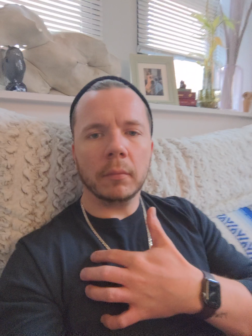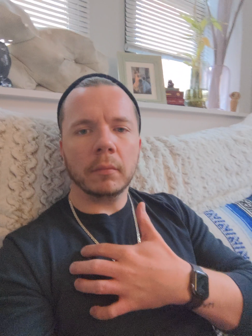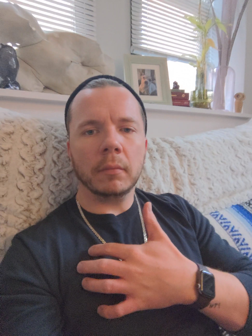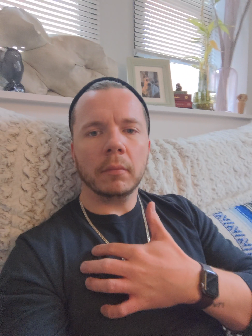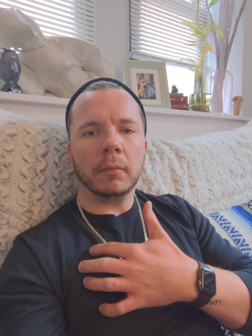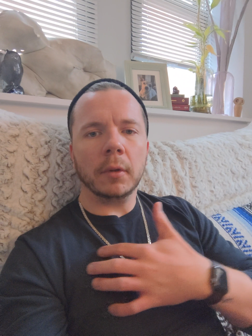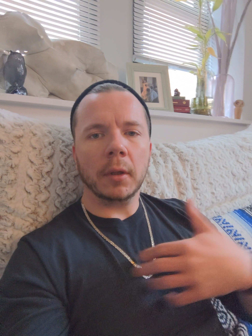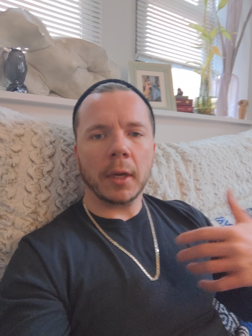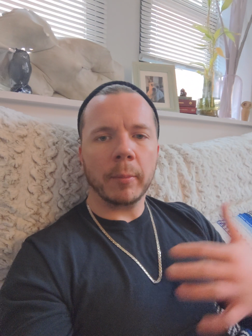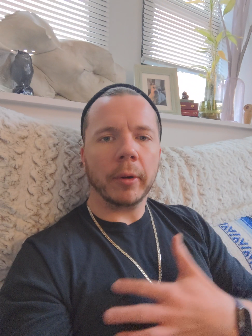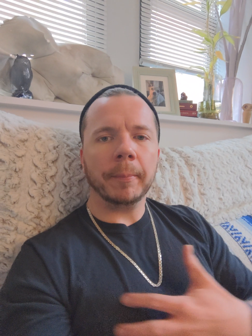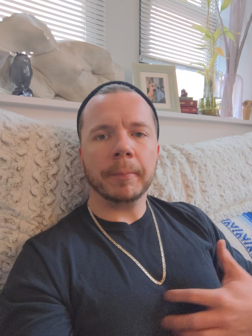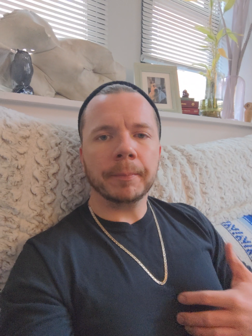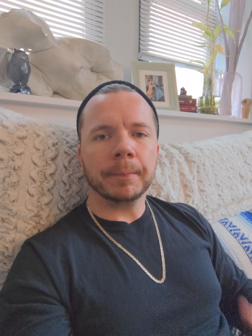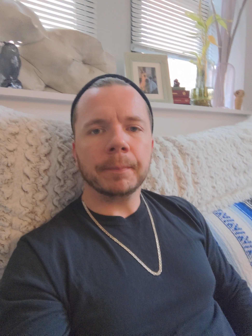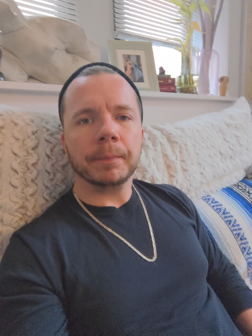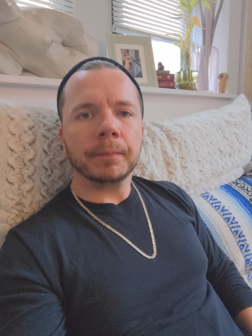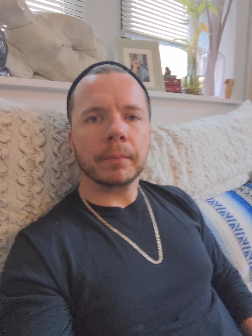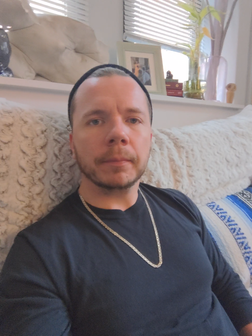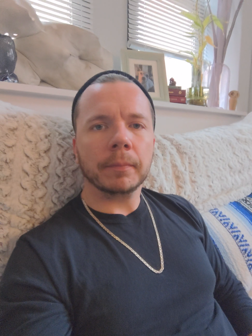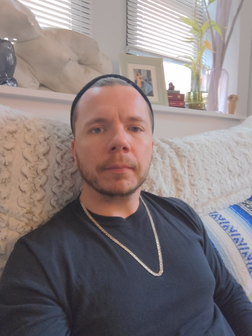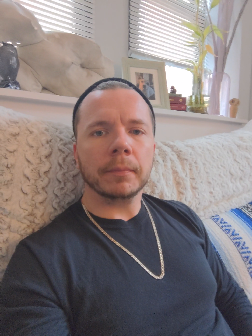zebra